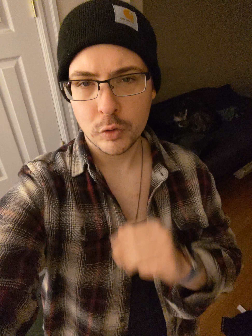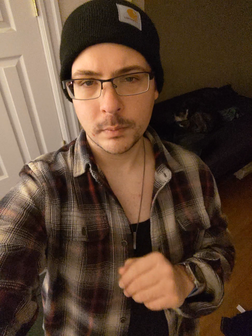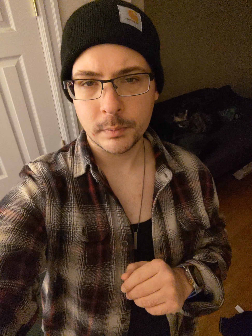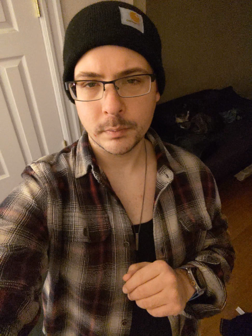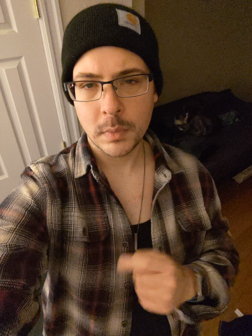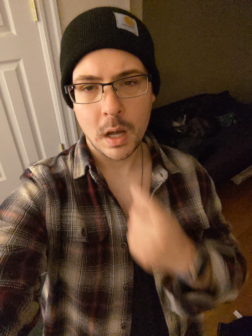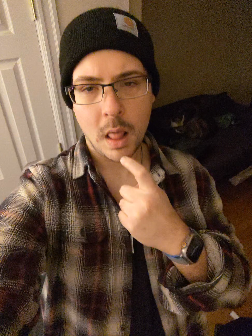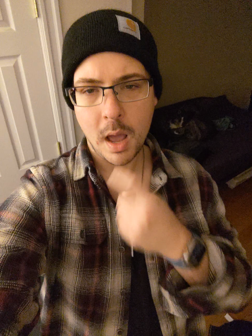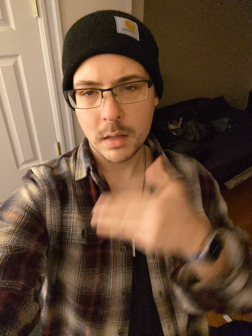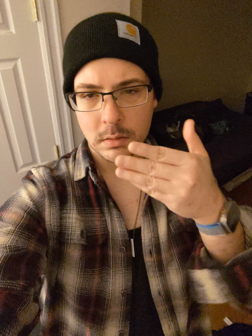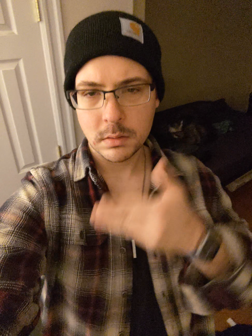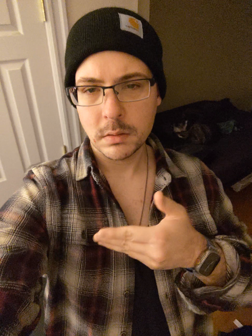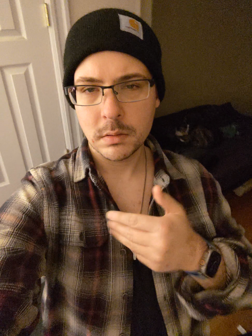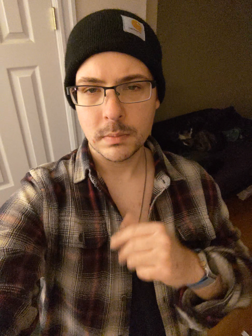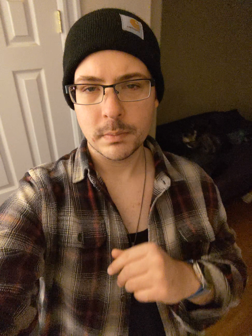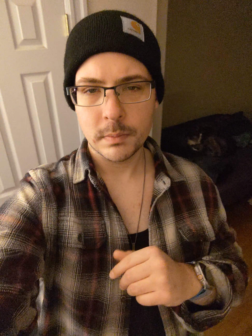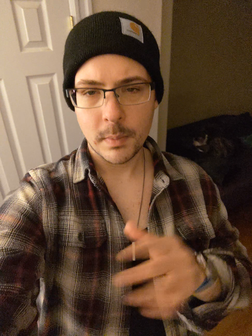window